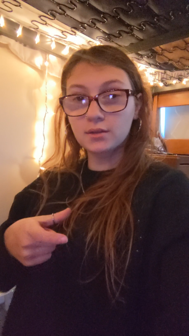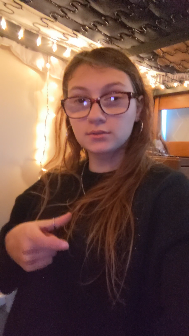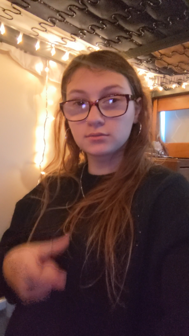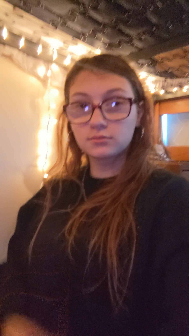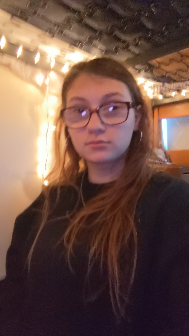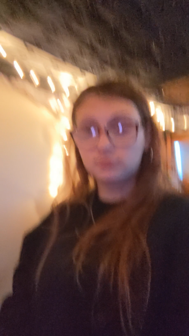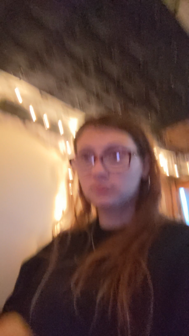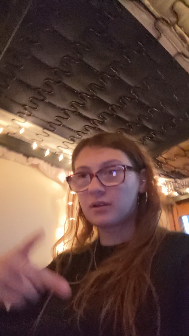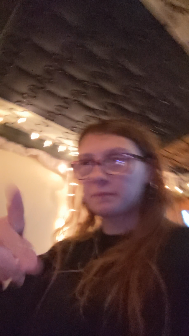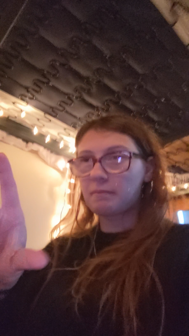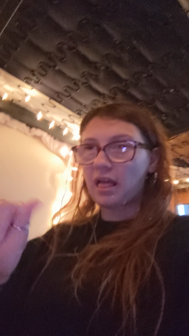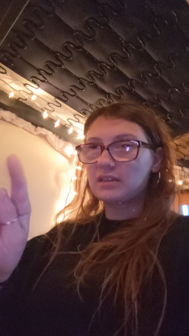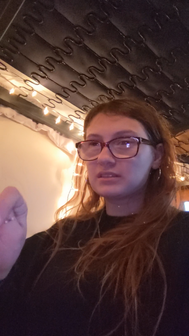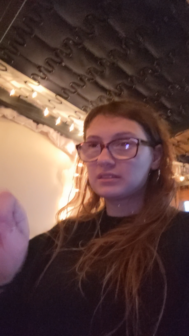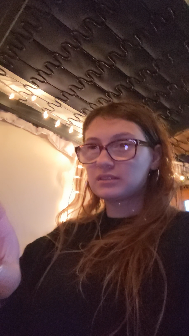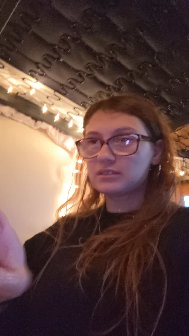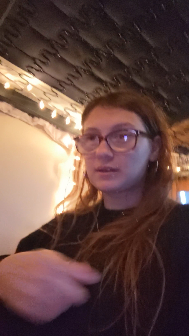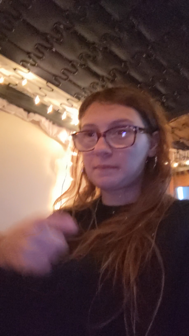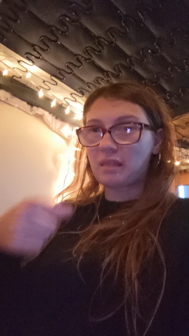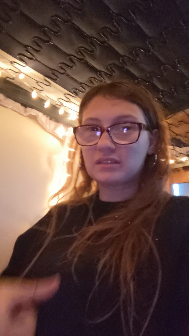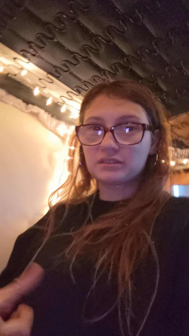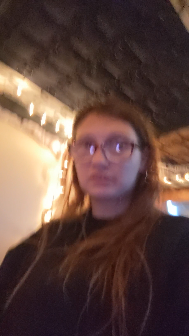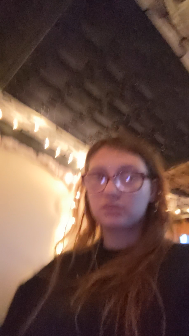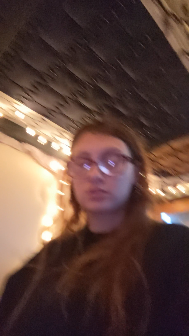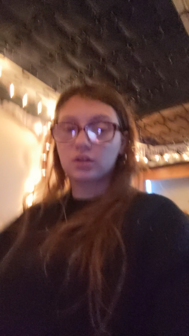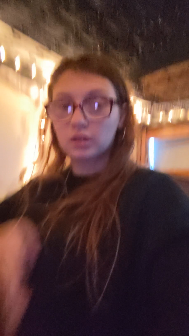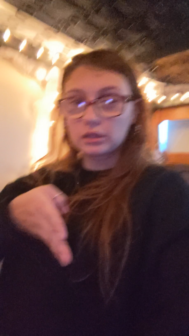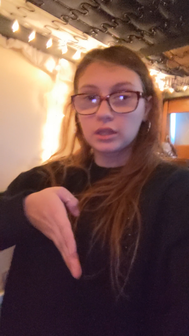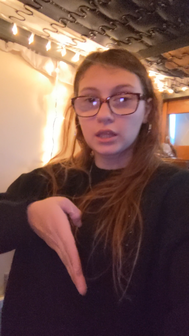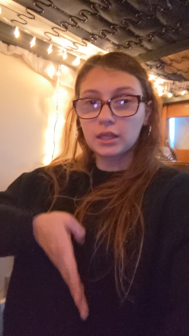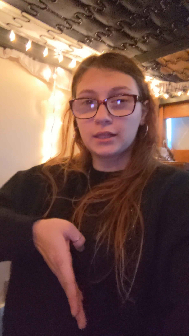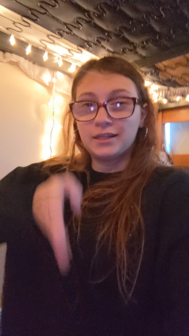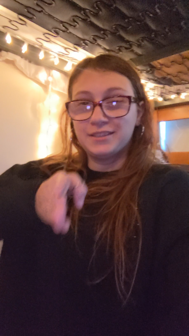kick